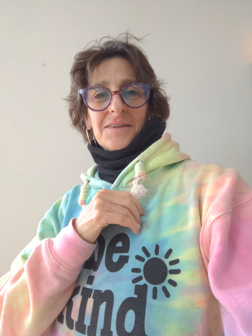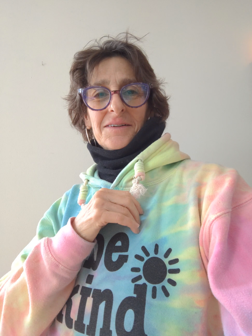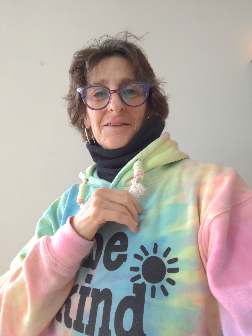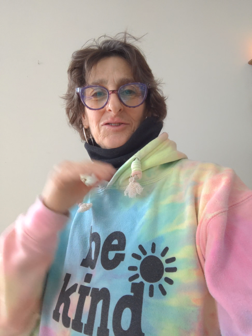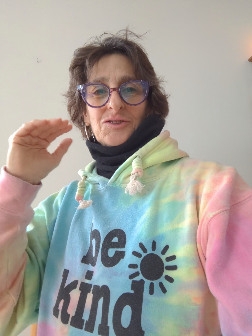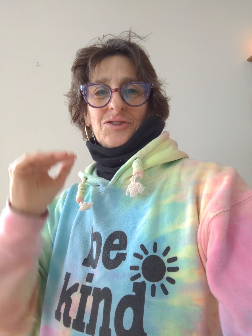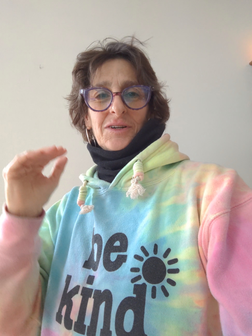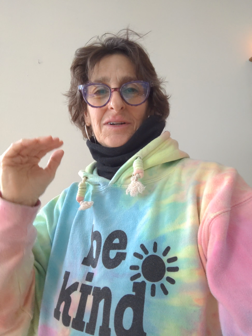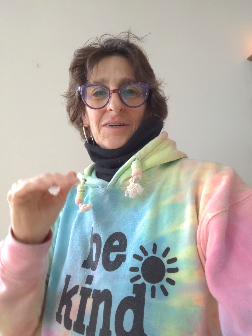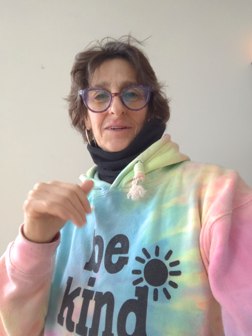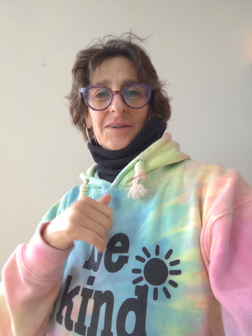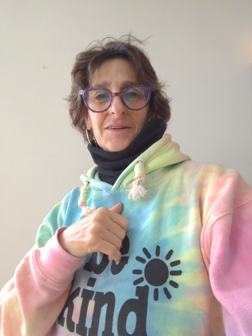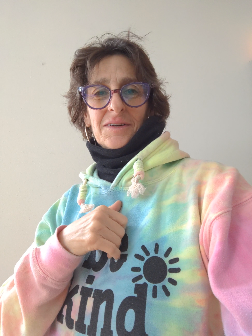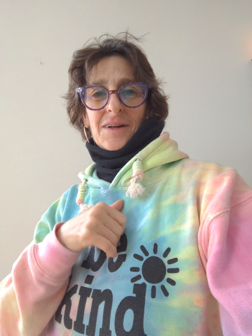child